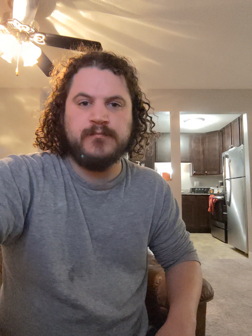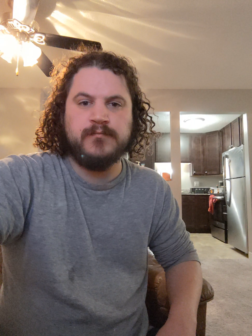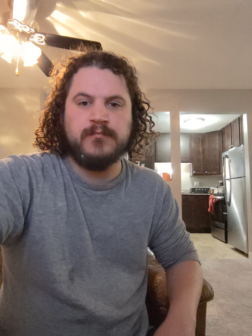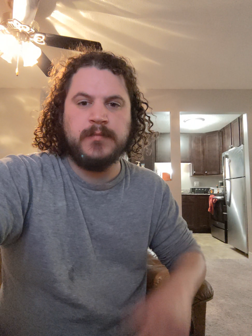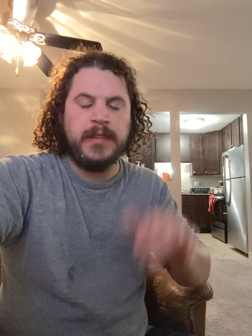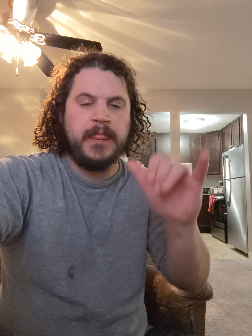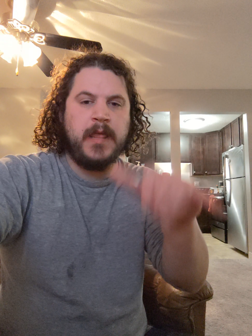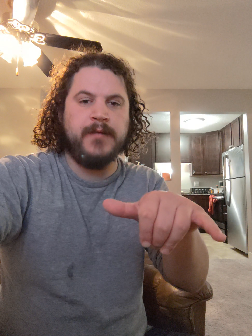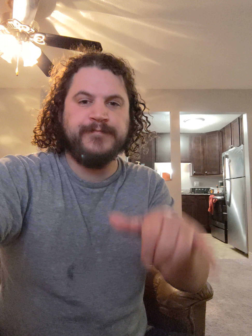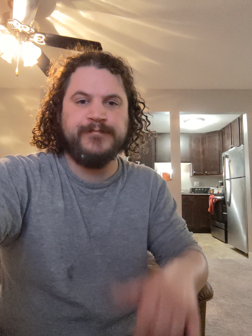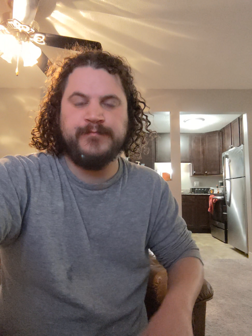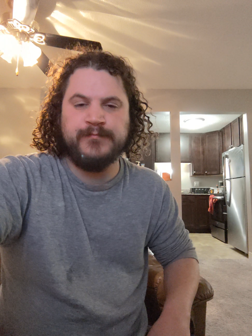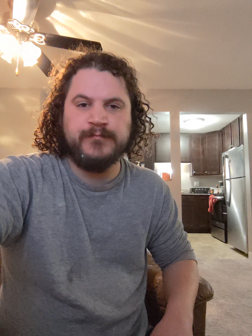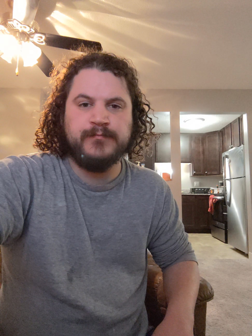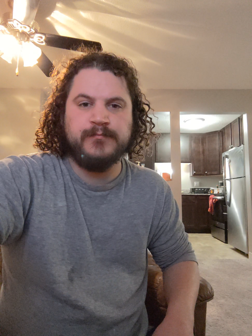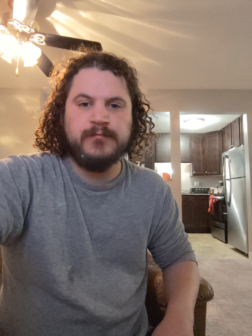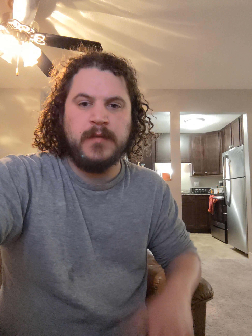that